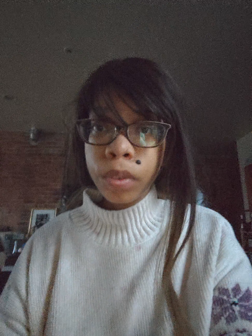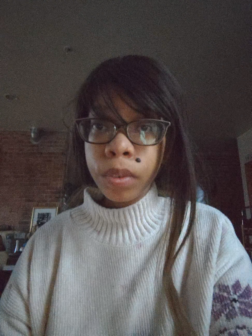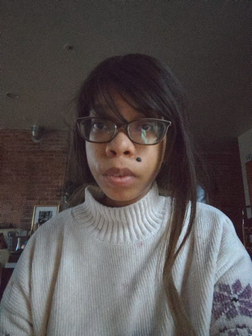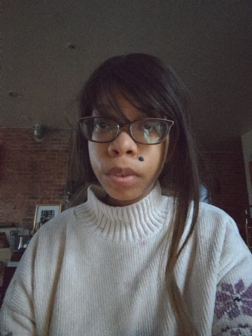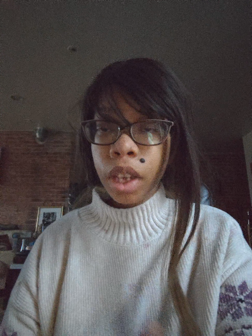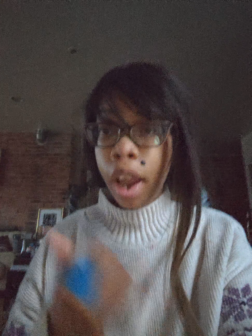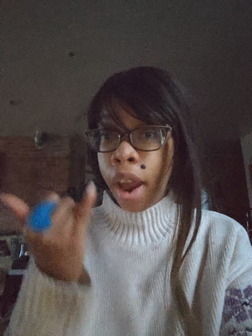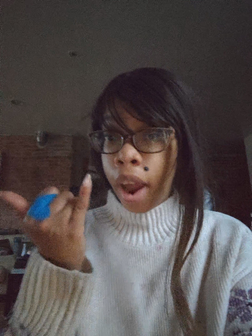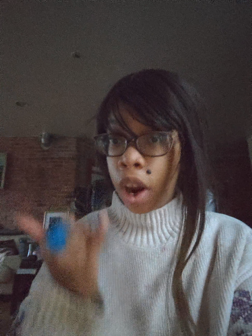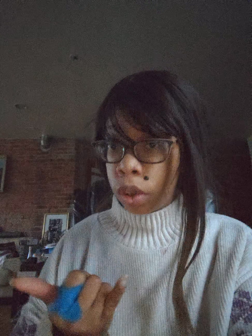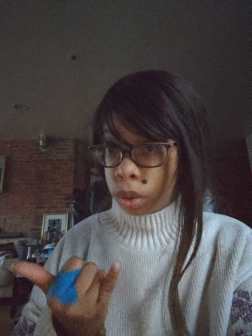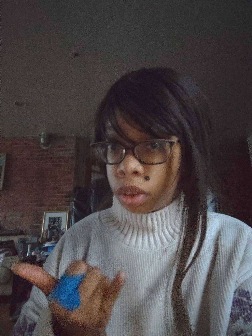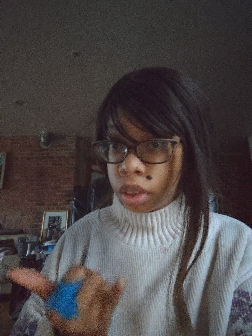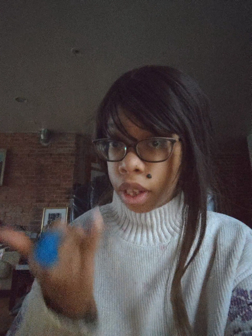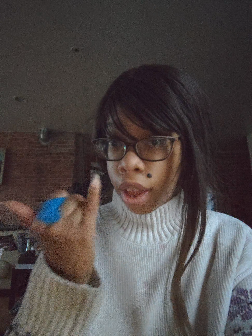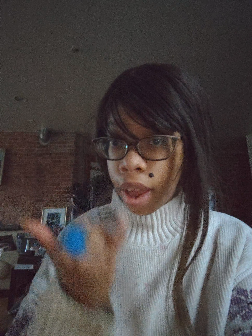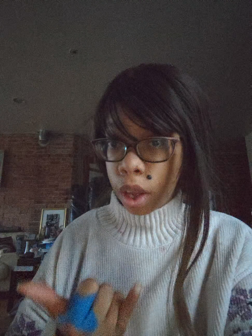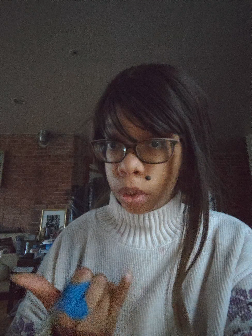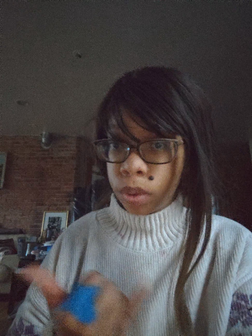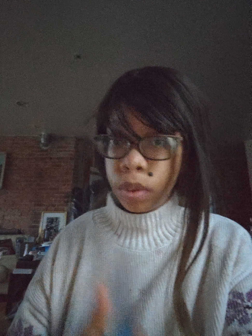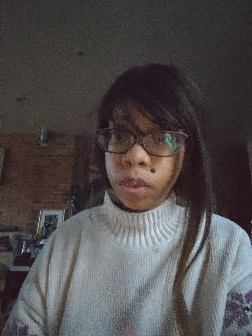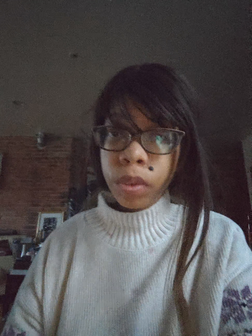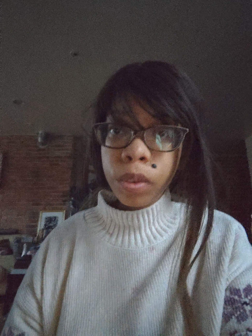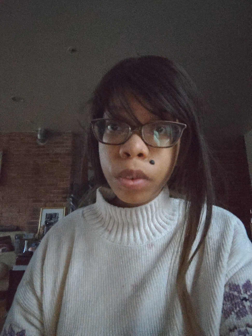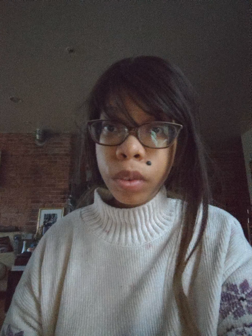now